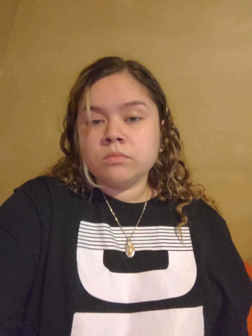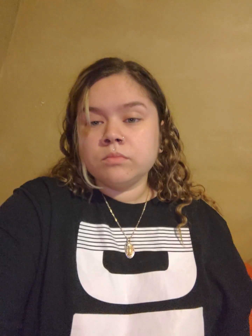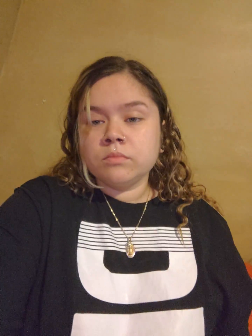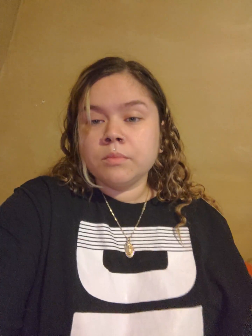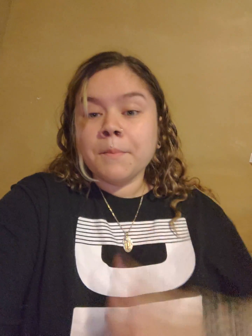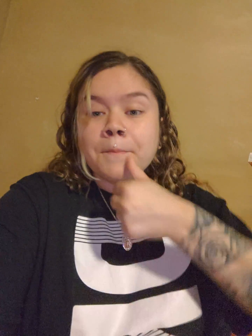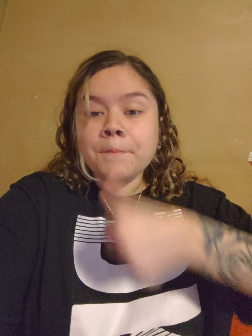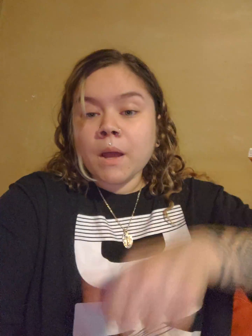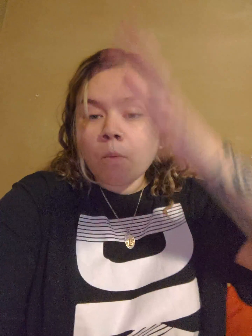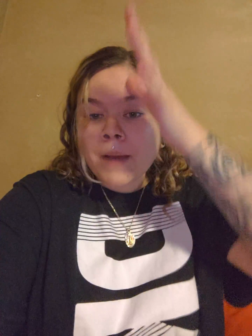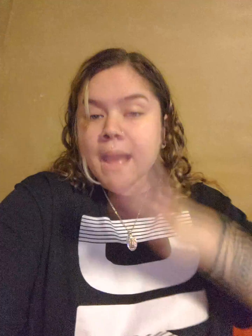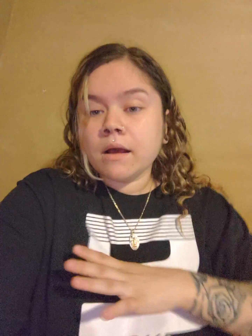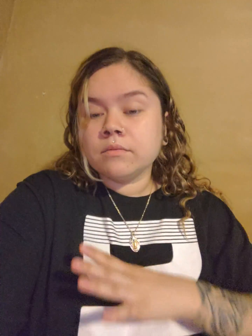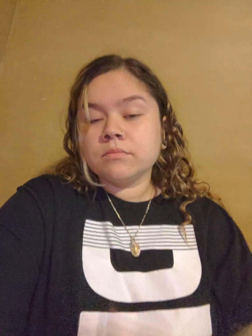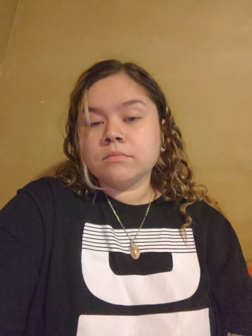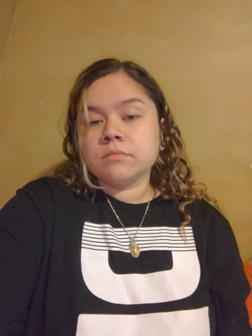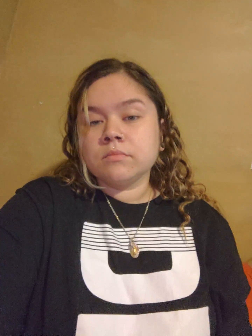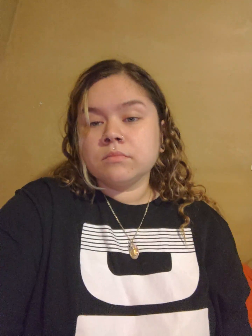mailman